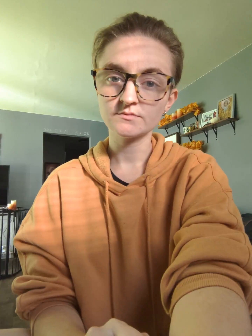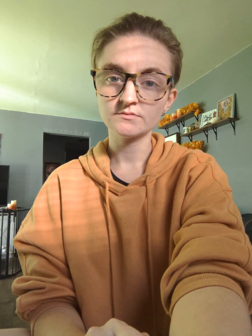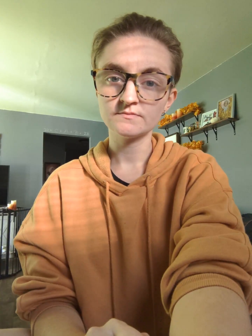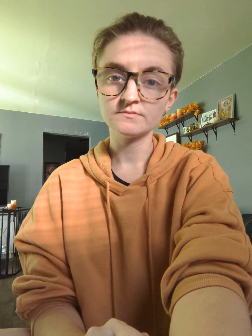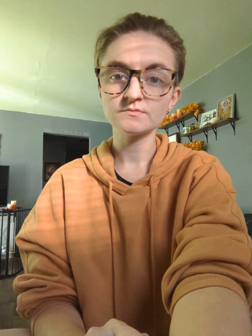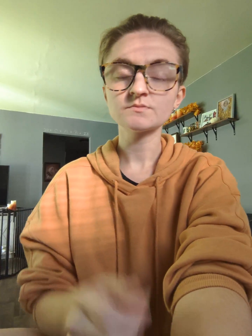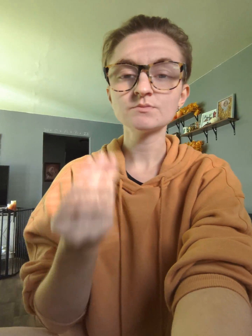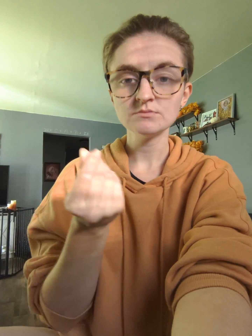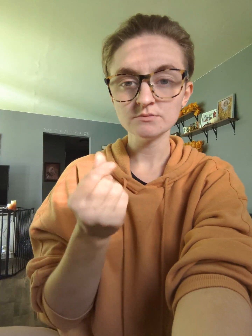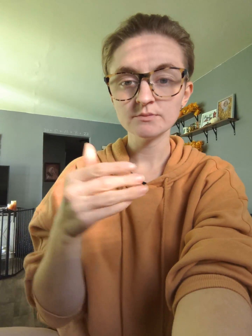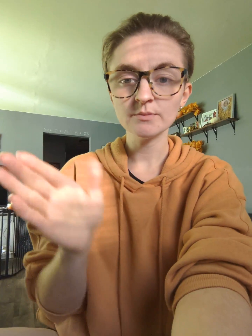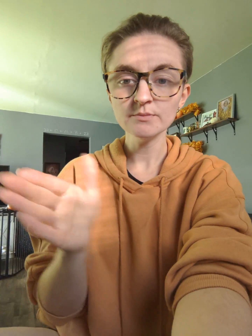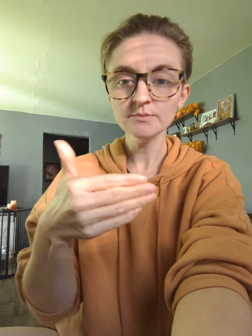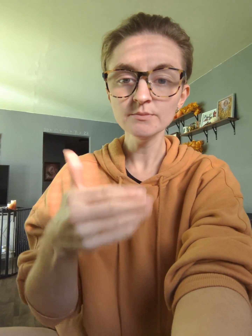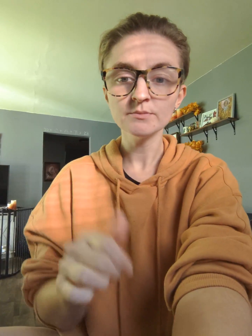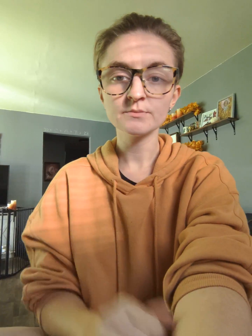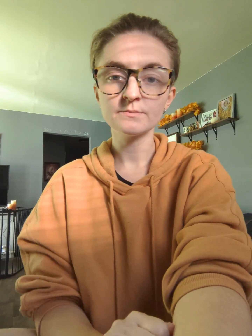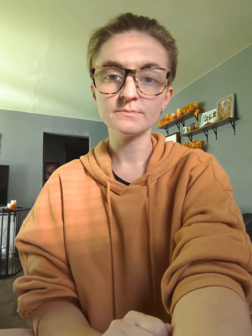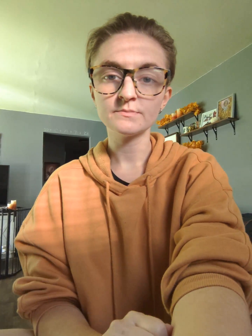sandbox